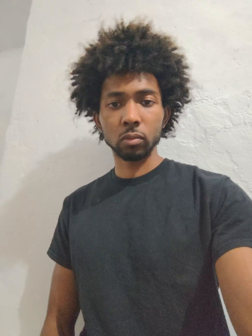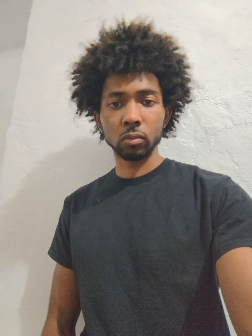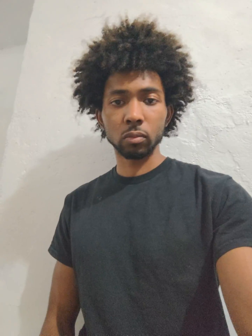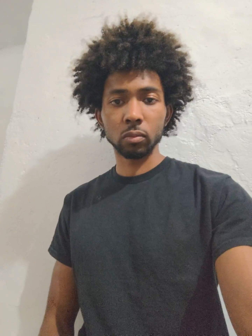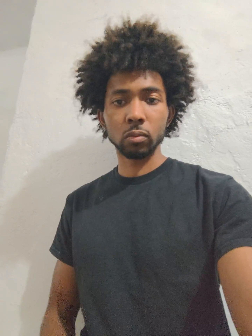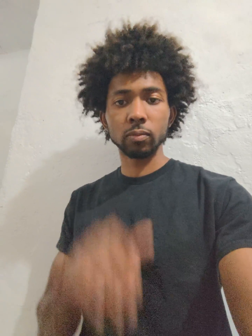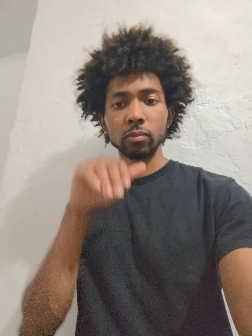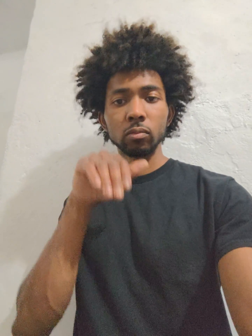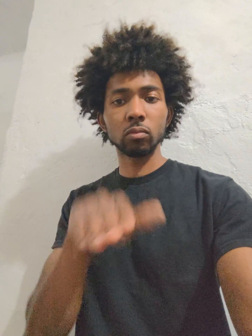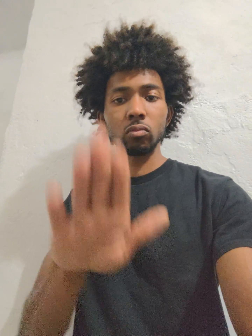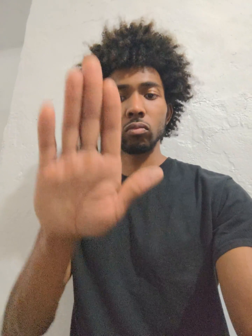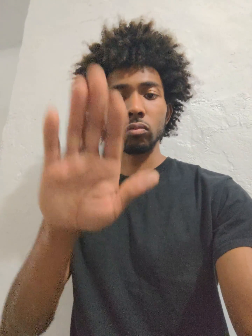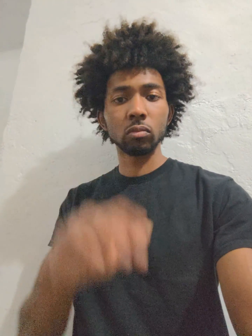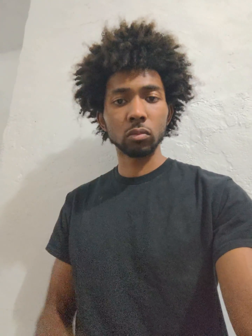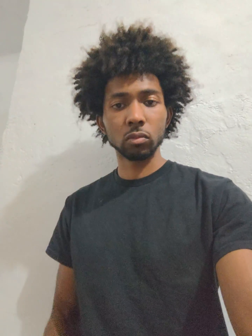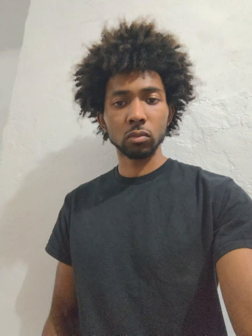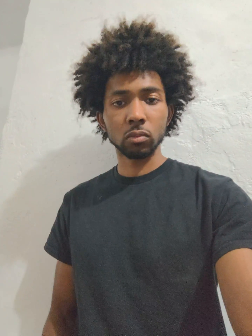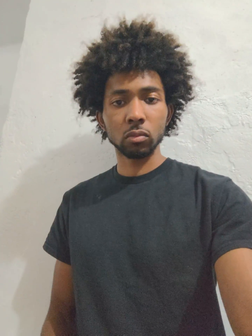enter